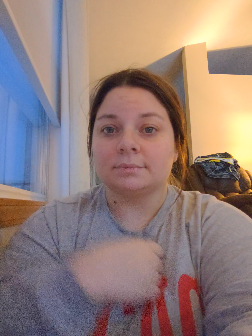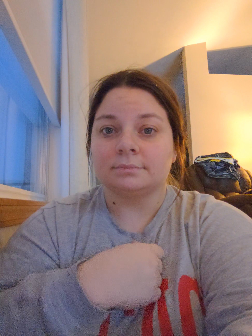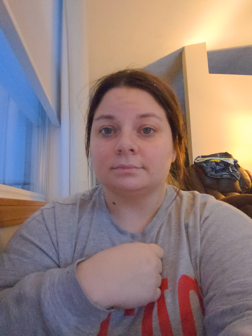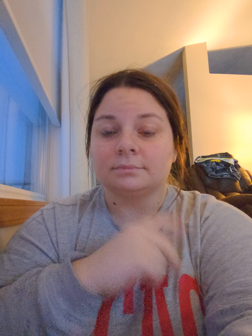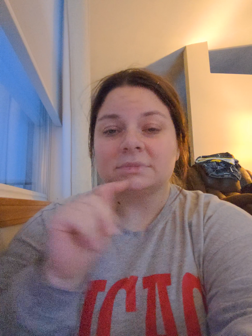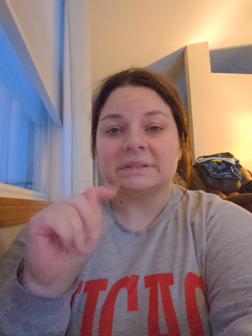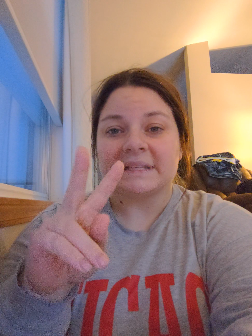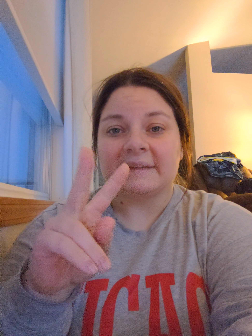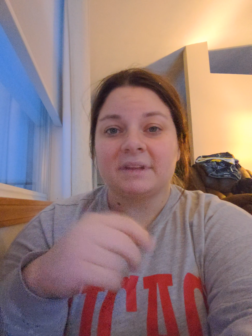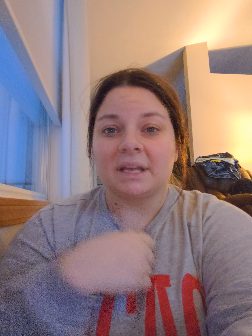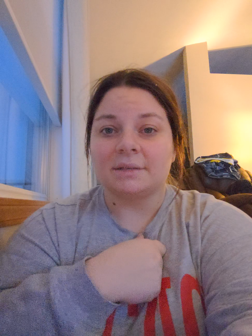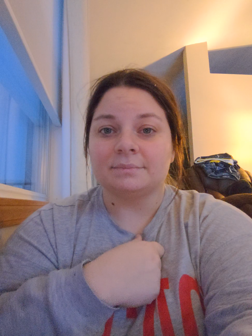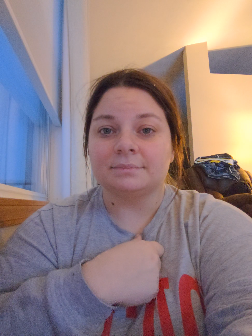TV